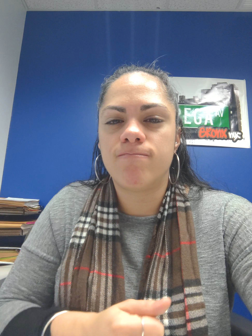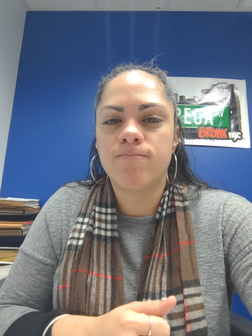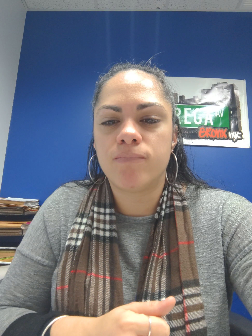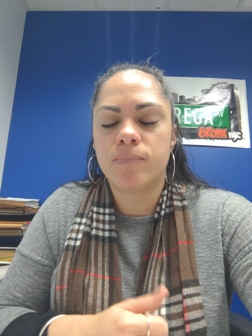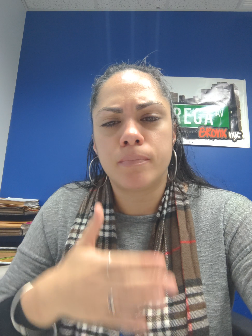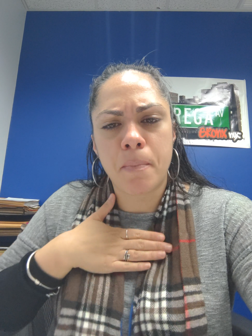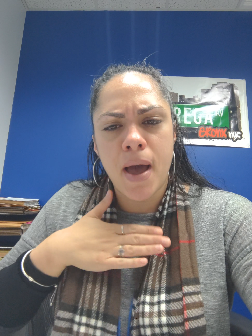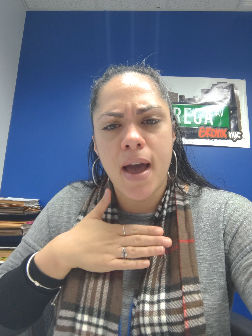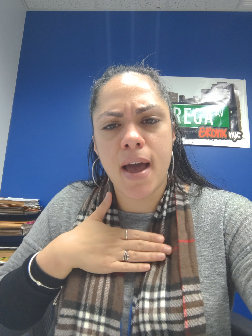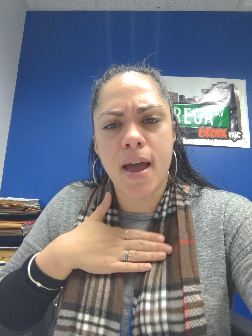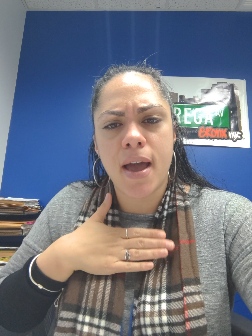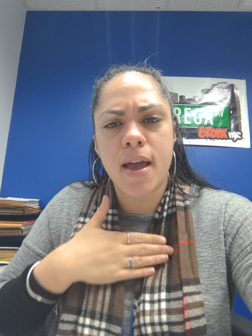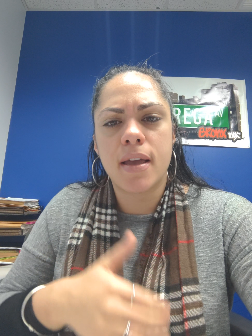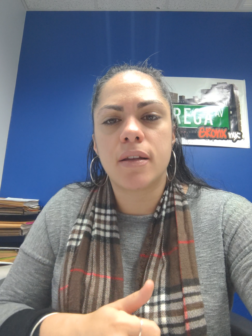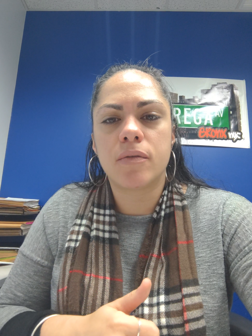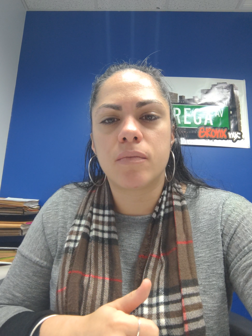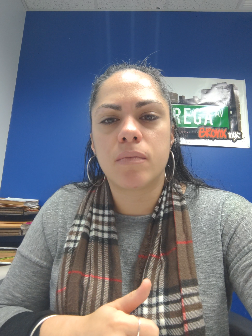my